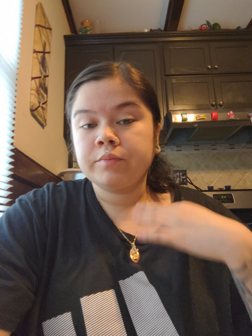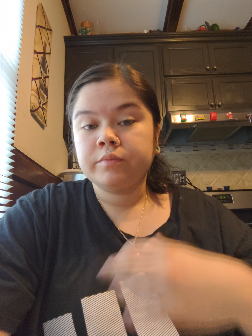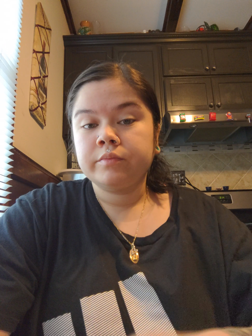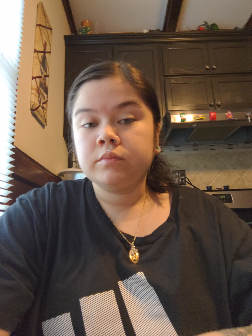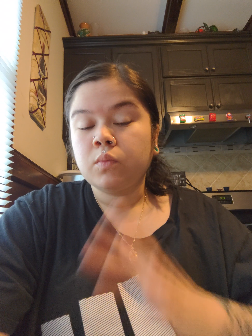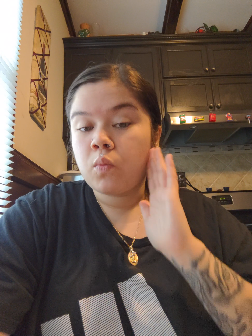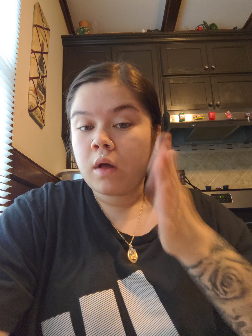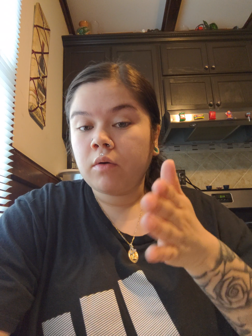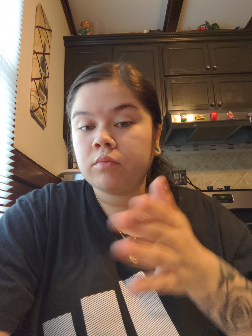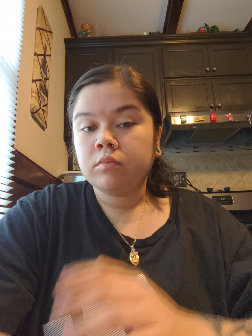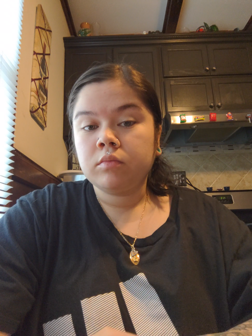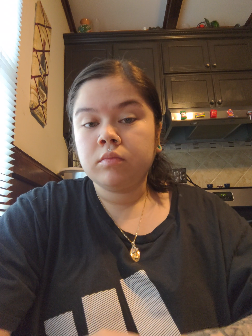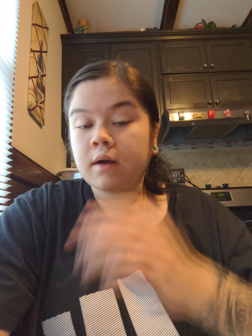will